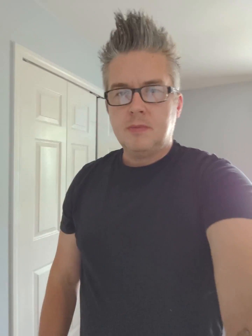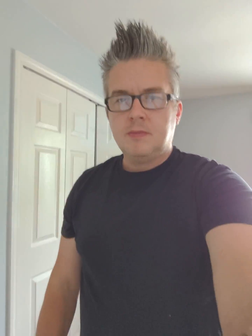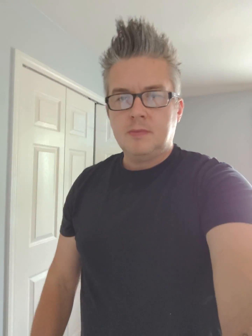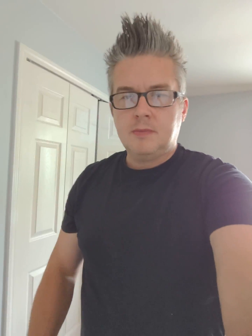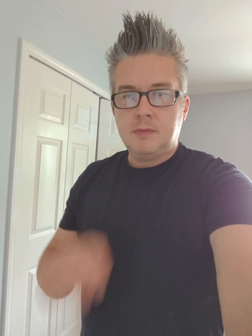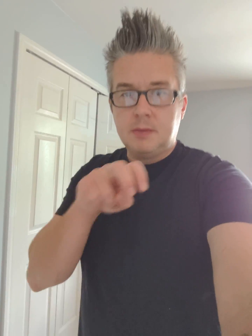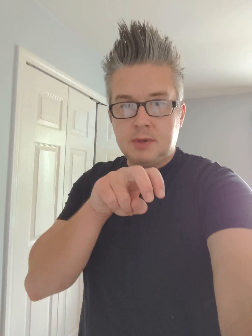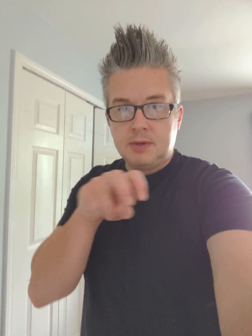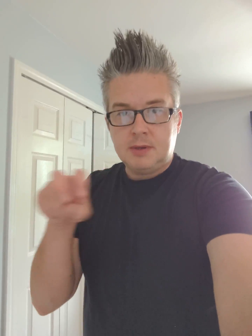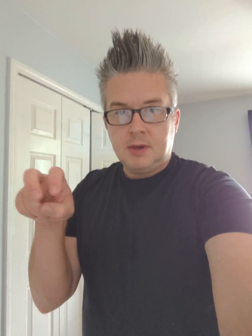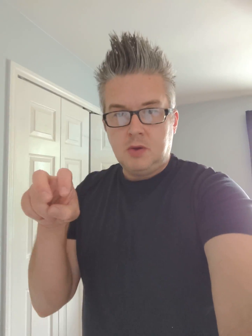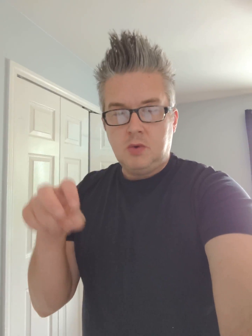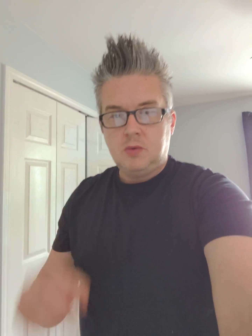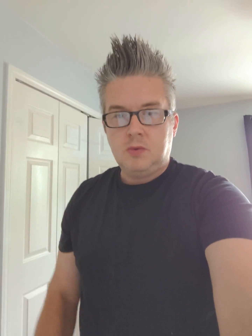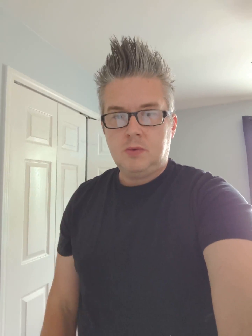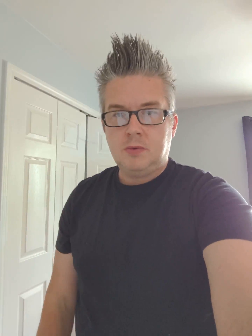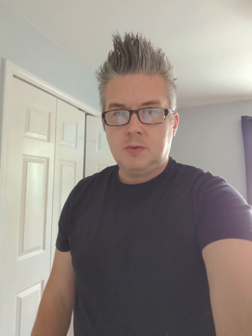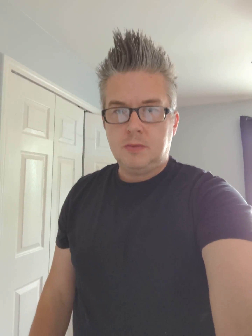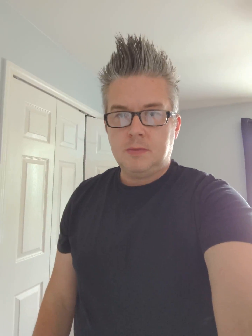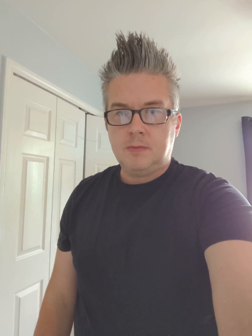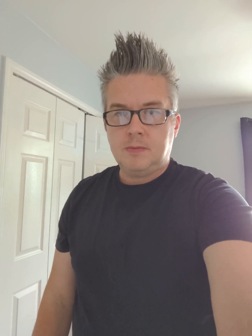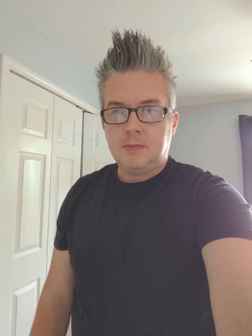bench